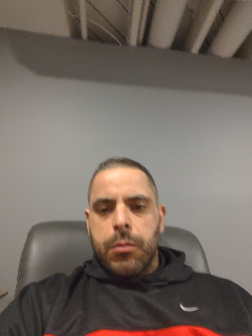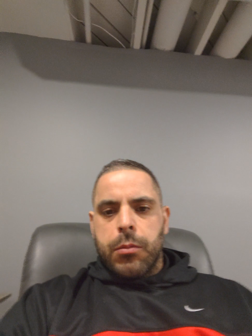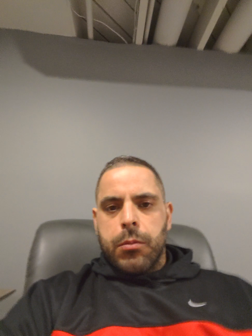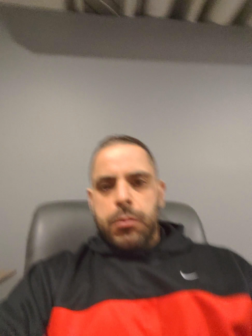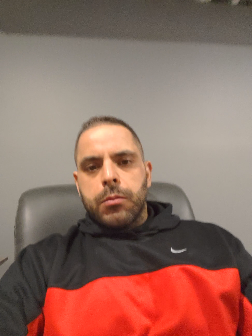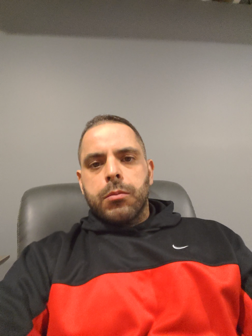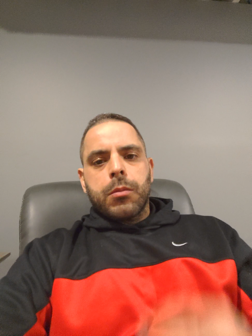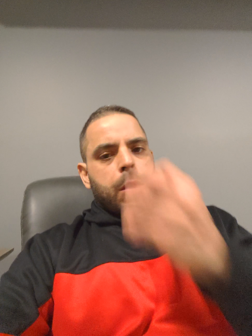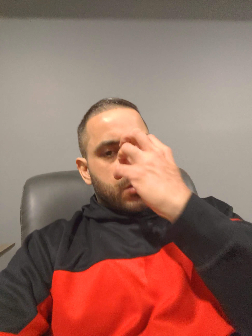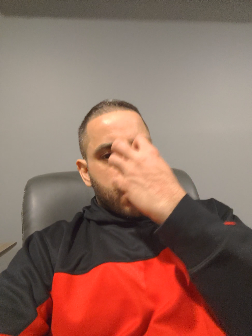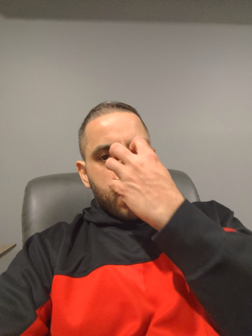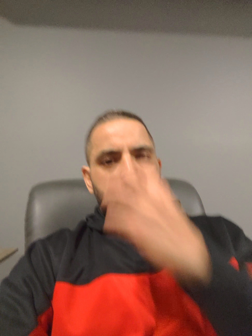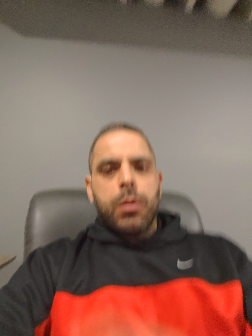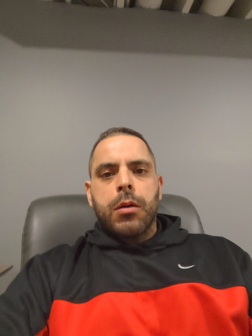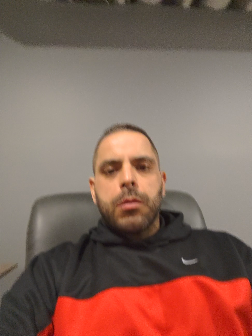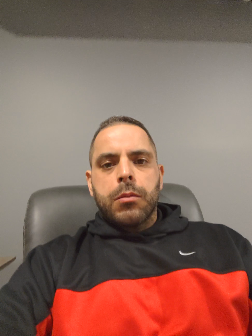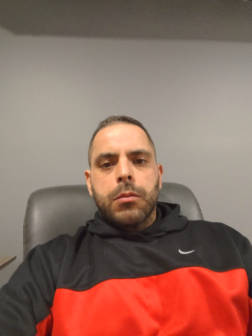clown